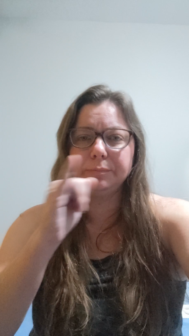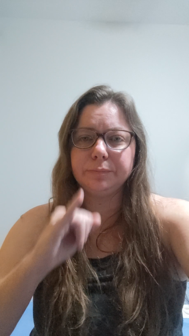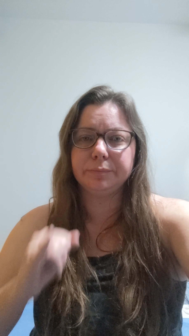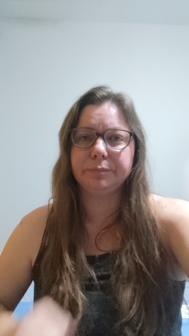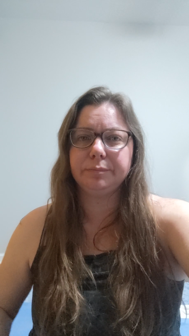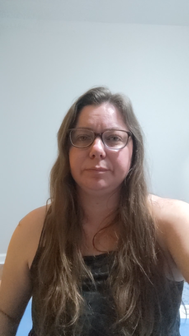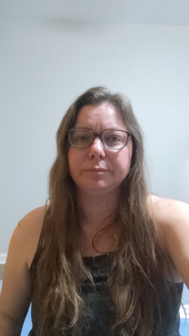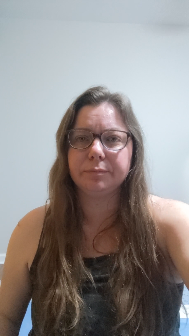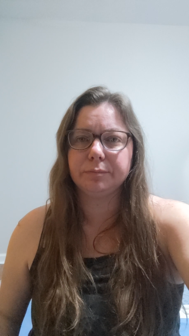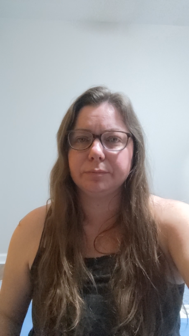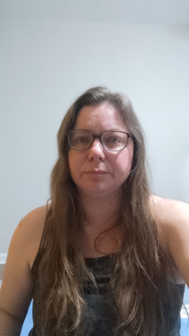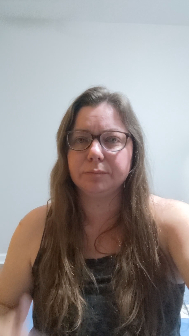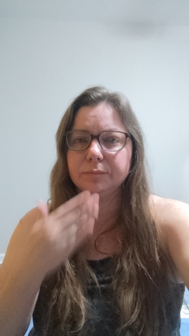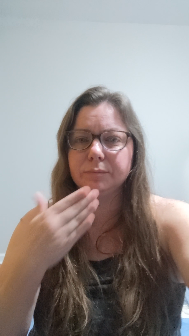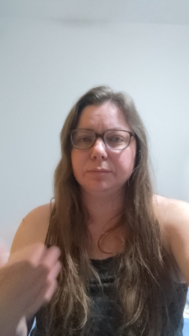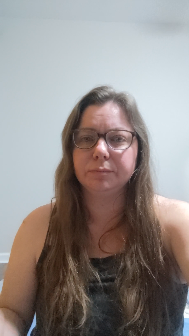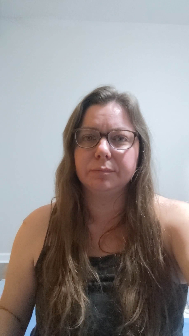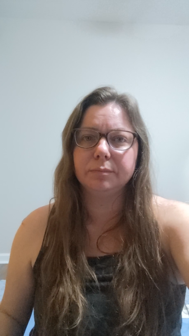good